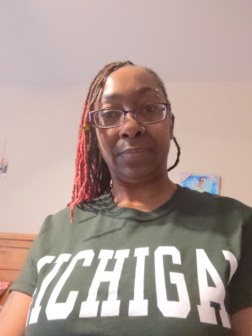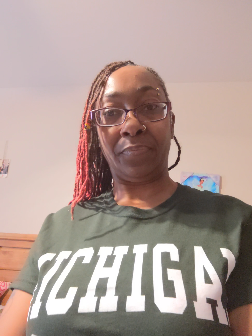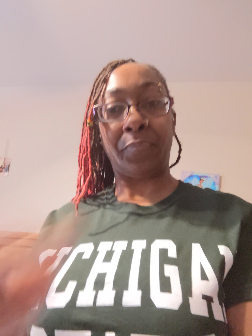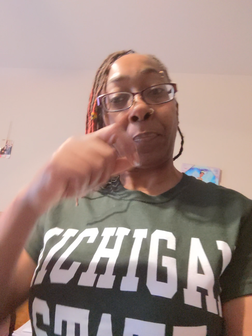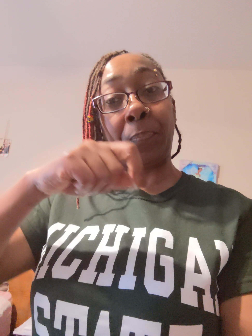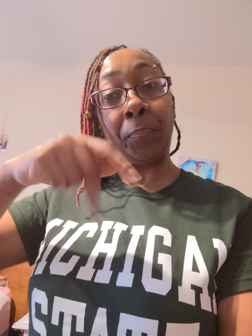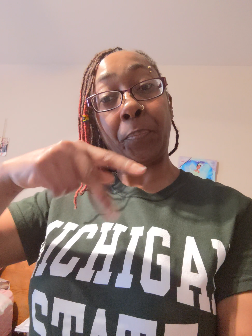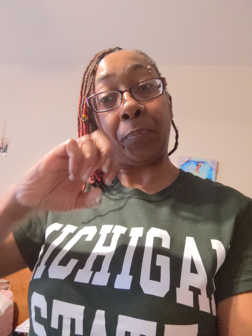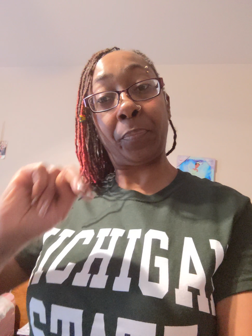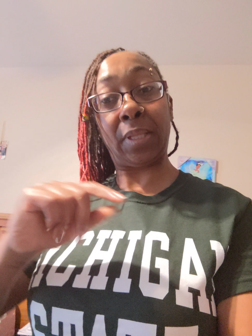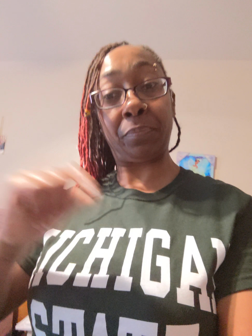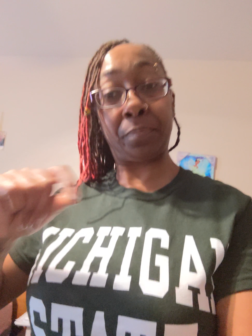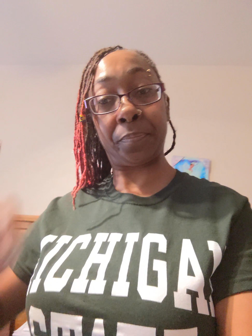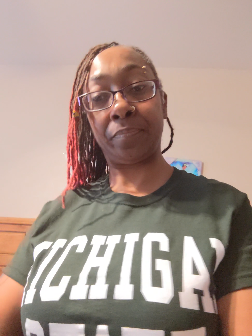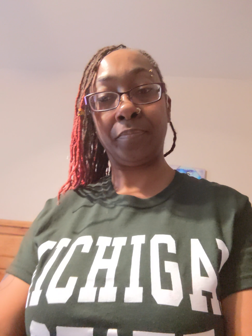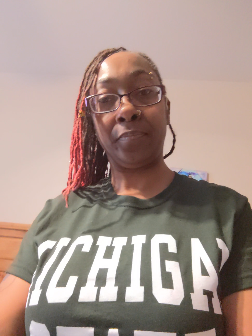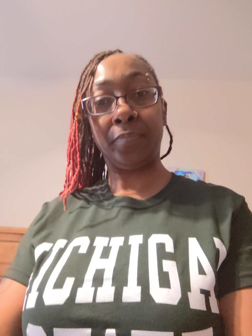pen